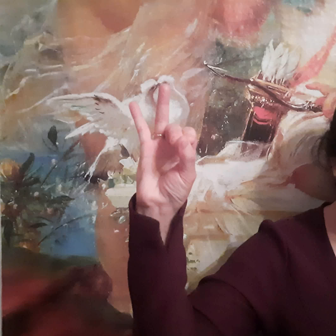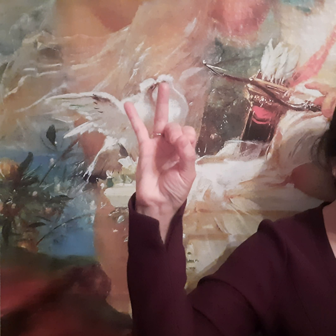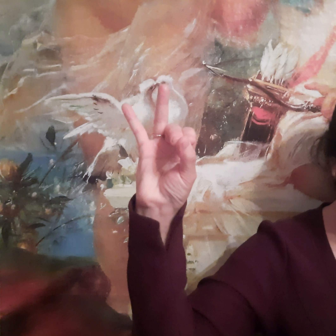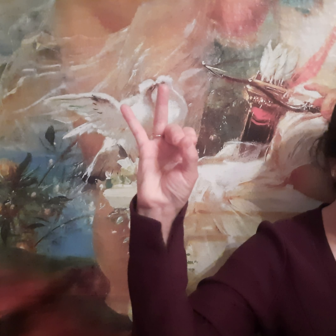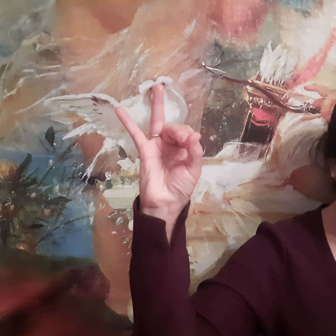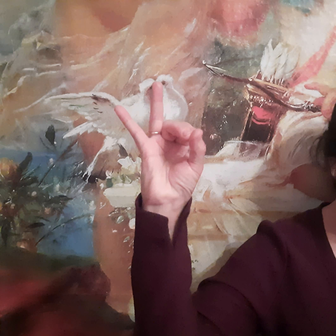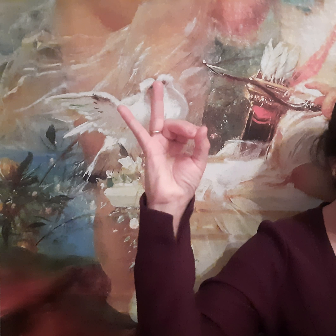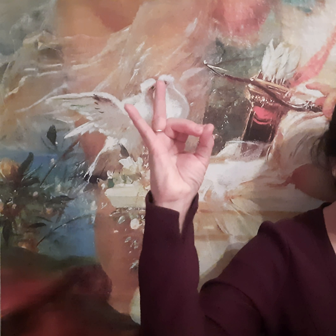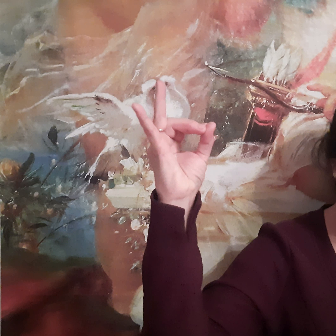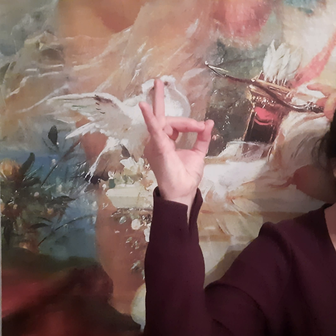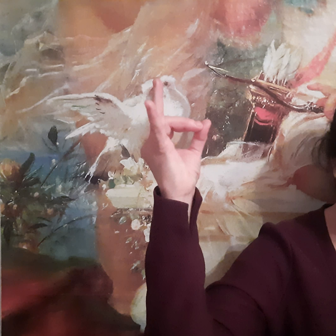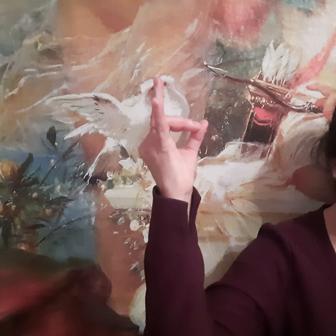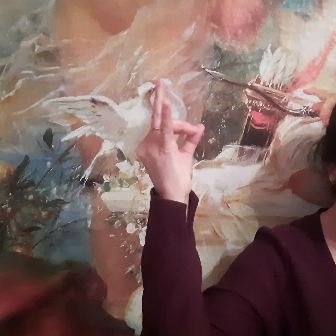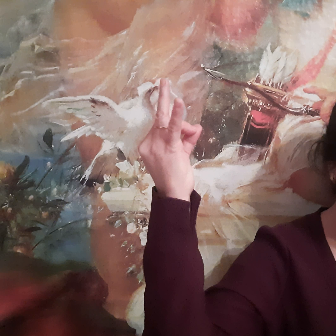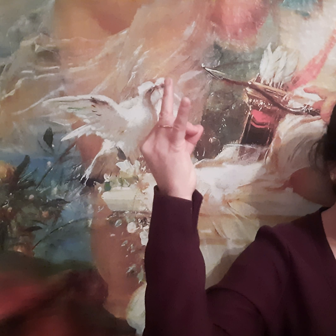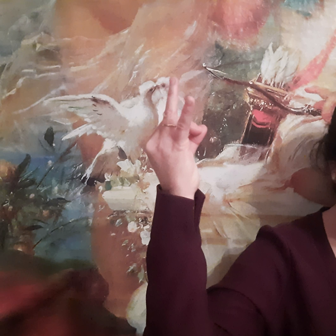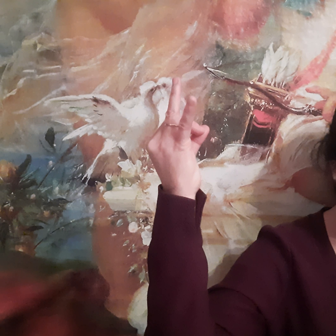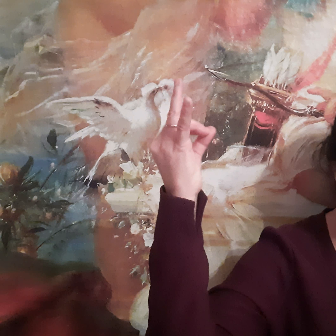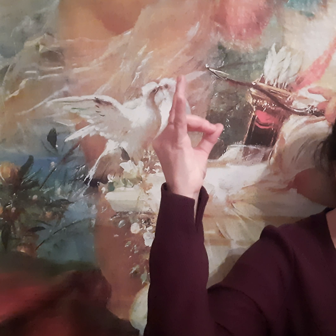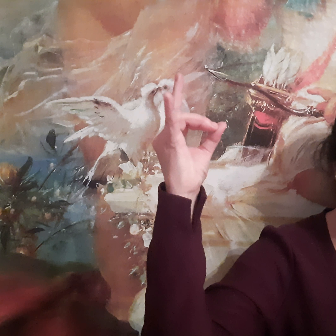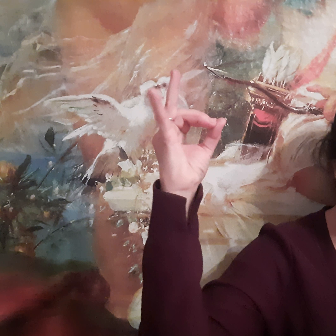Й